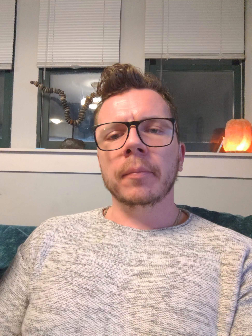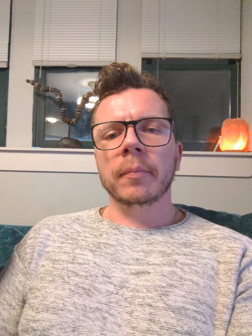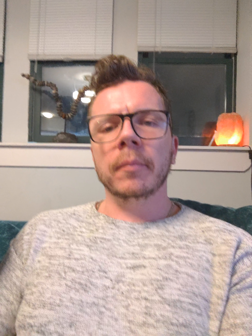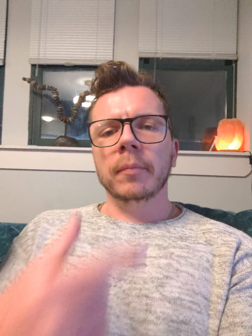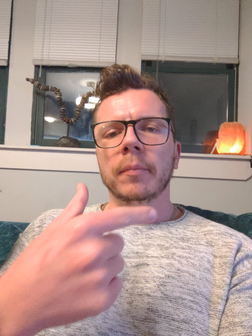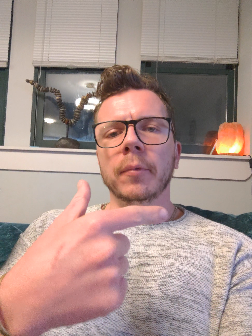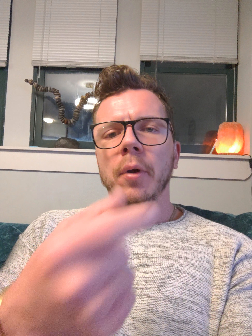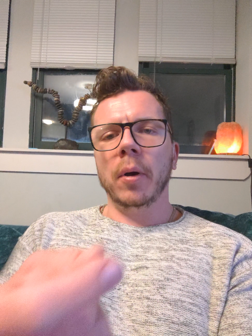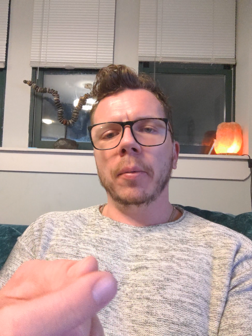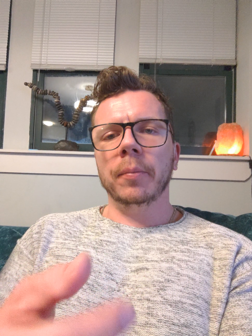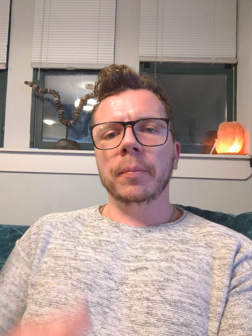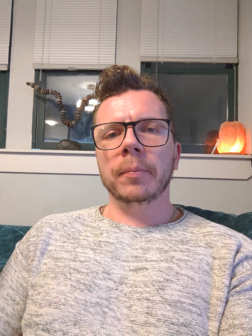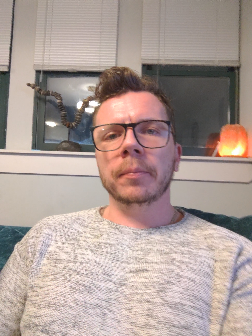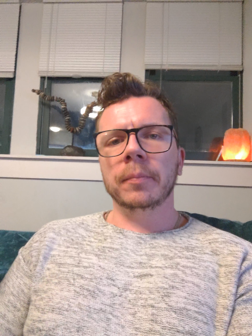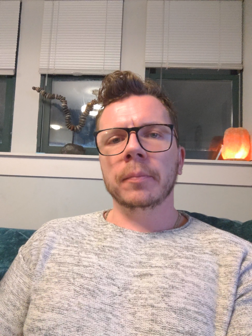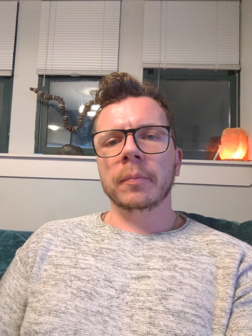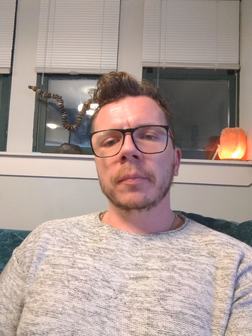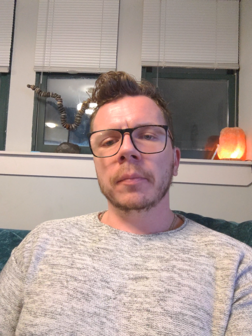go